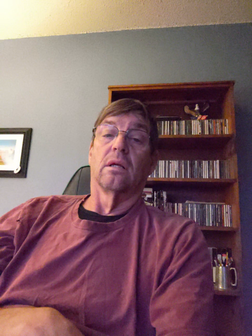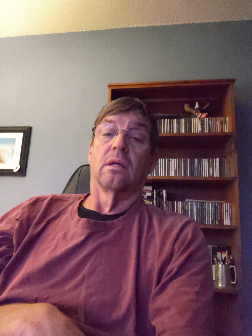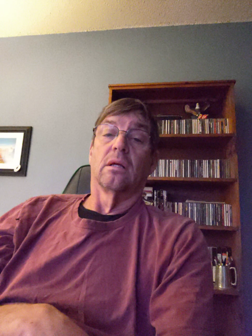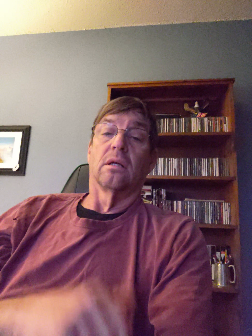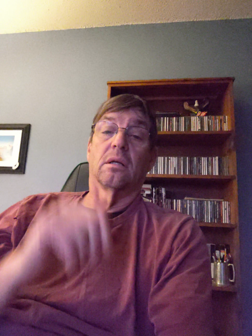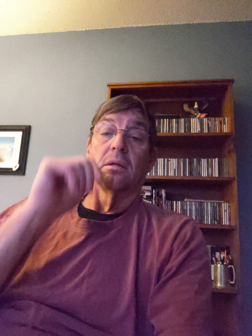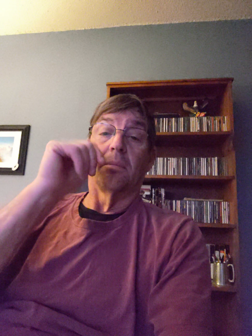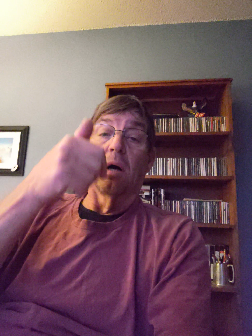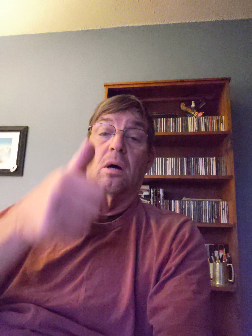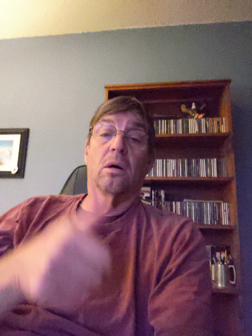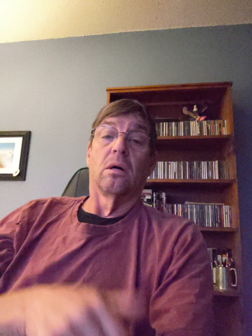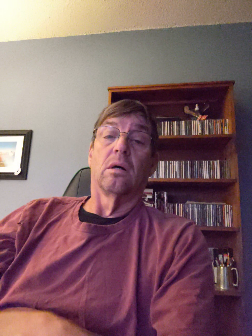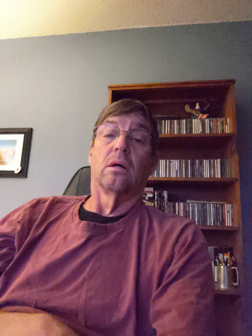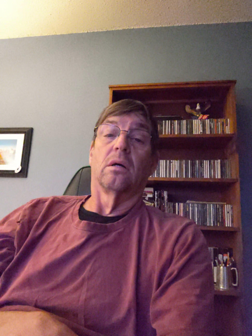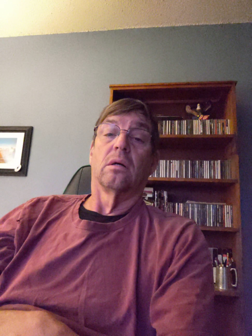tomorrow